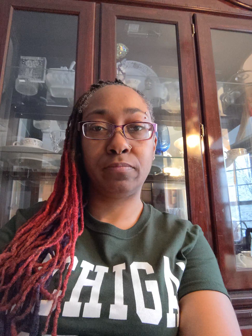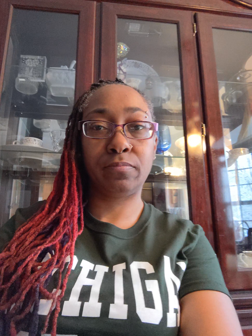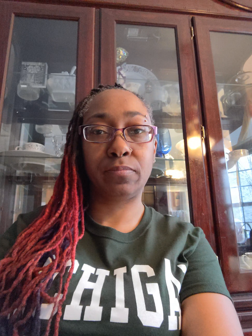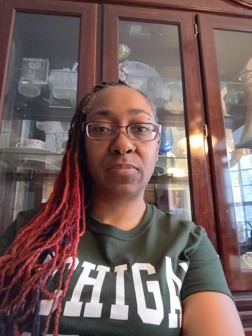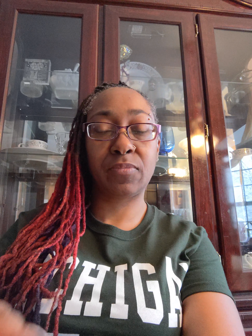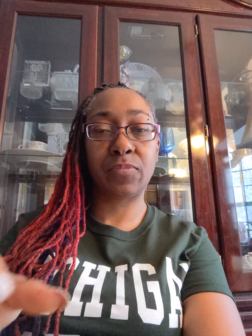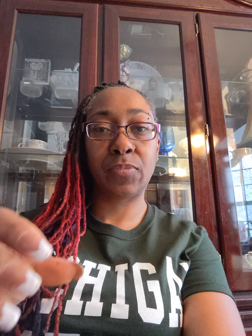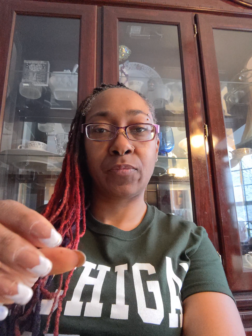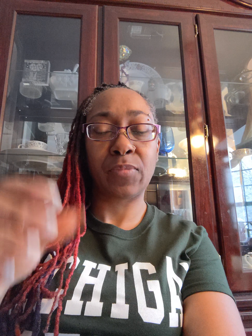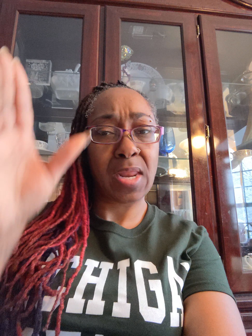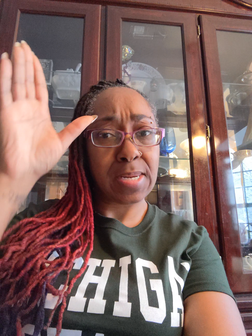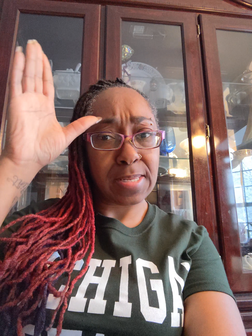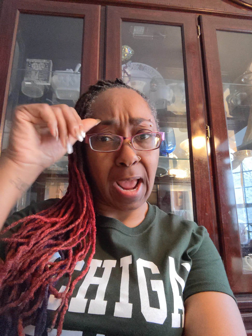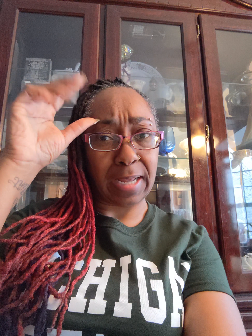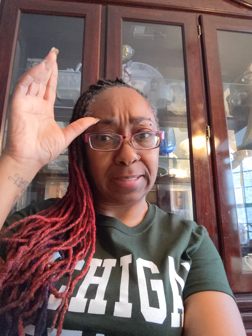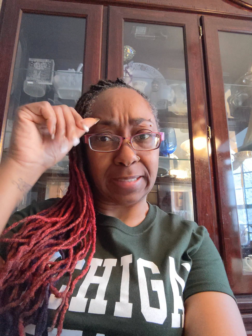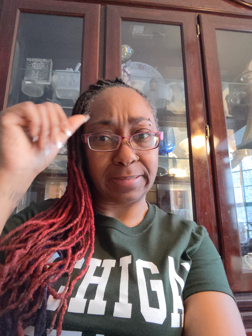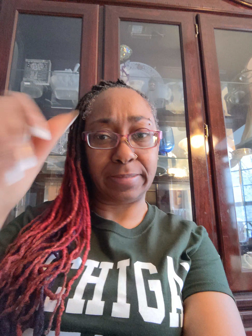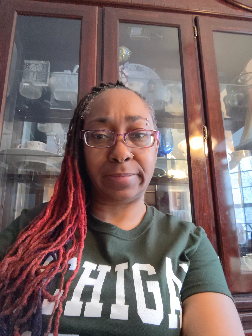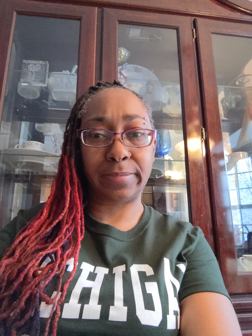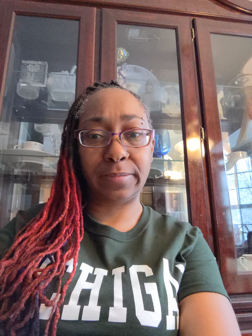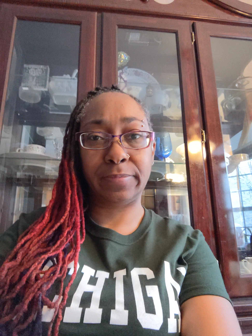donkey